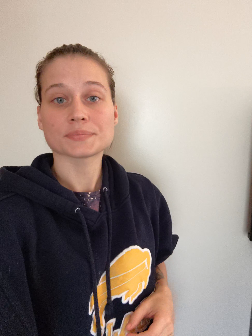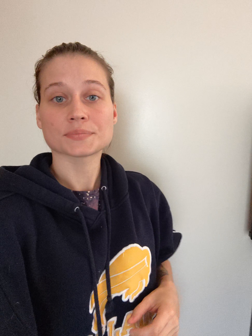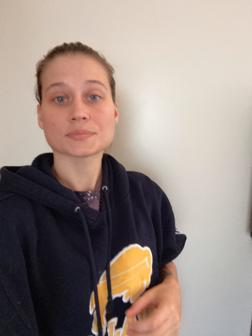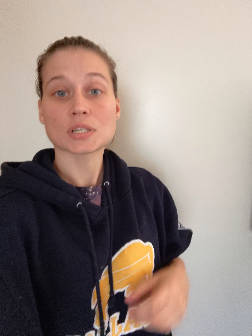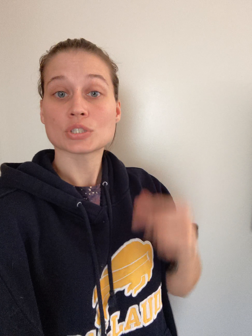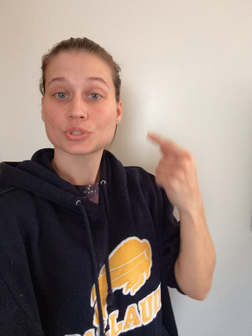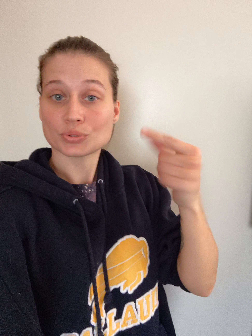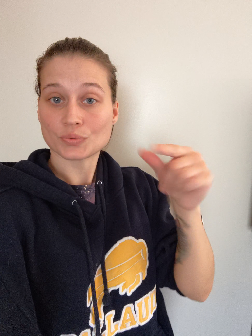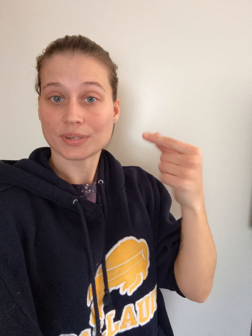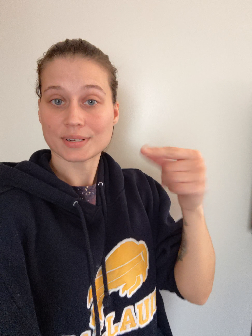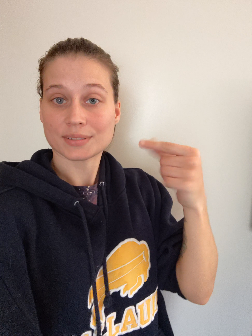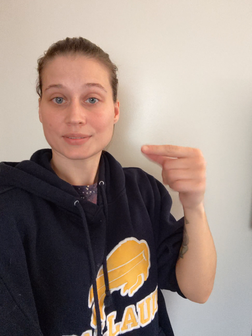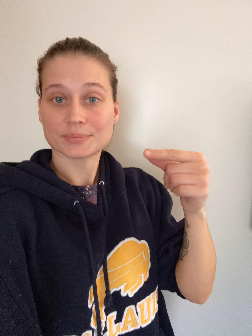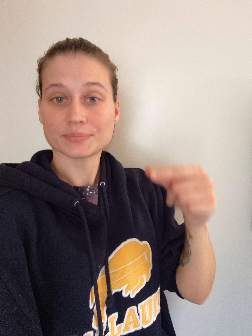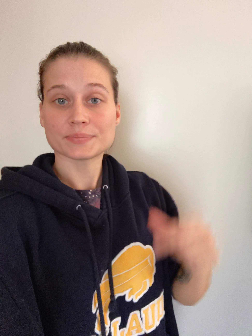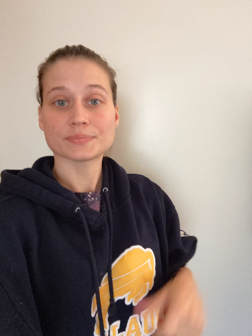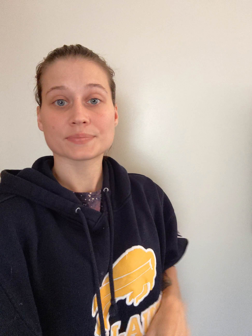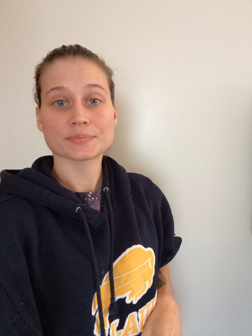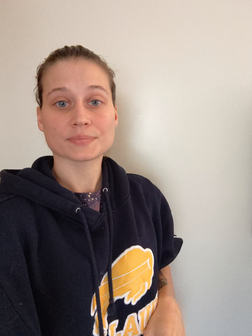green